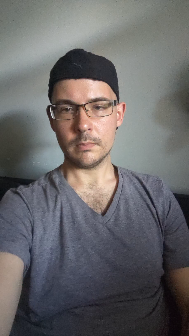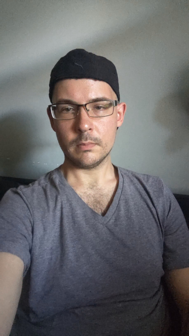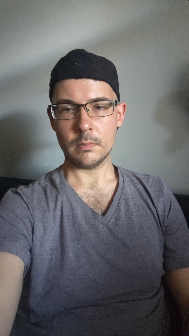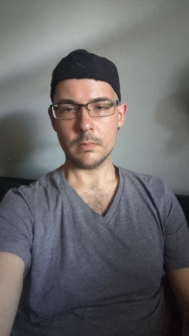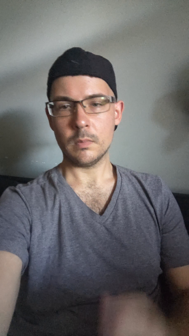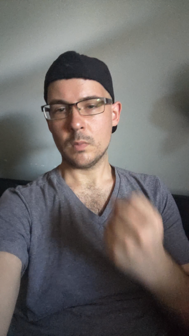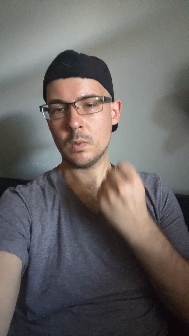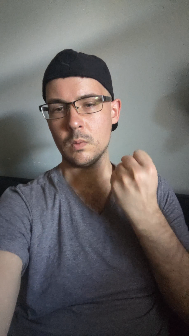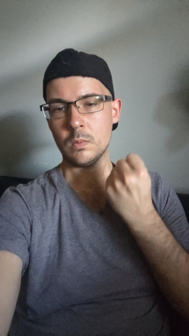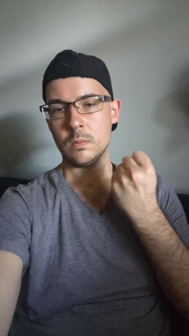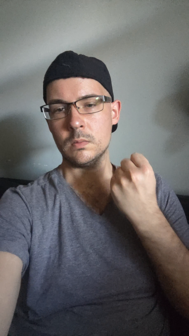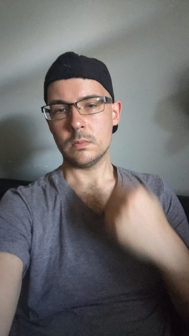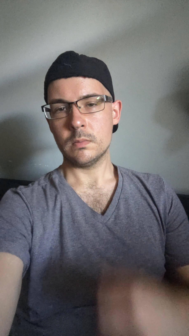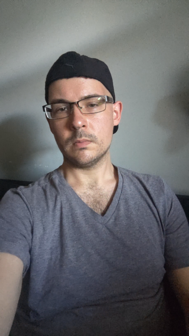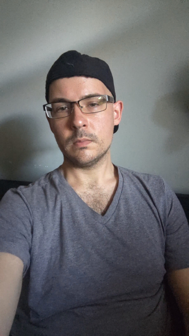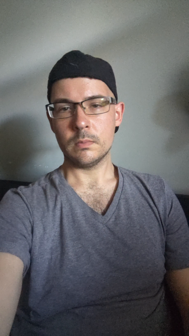hold